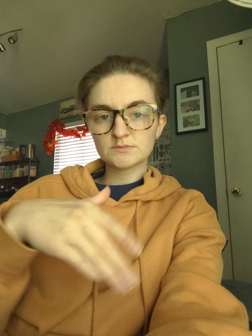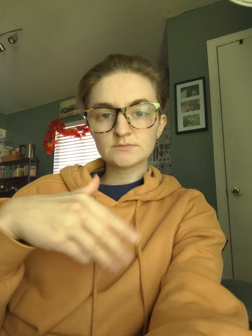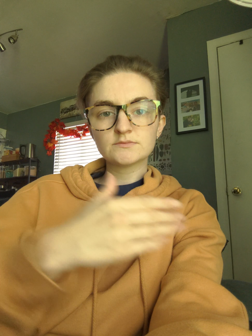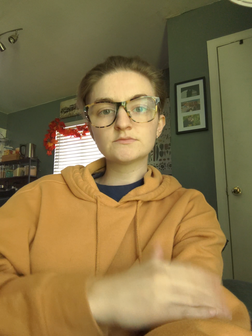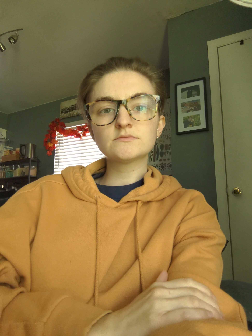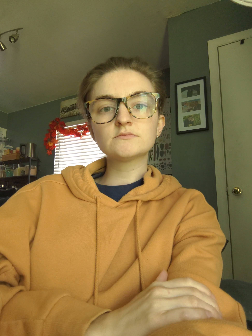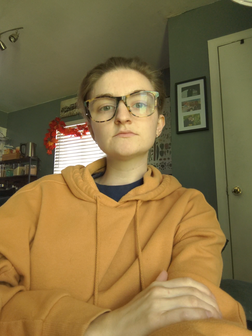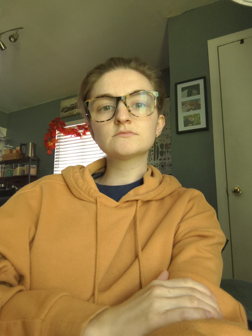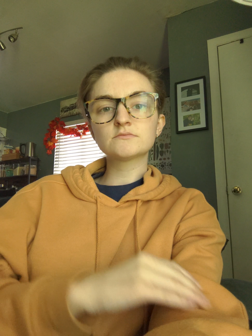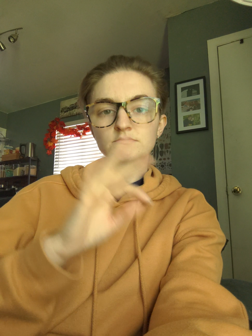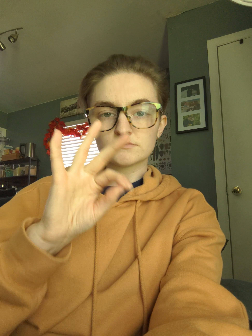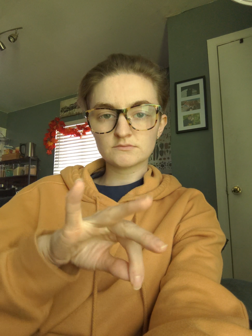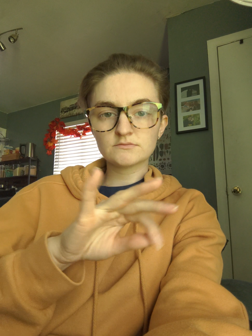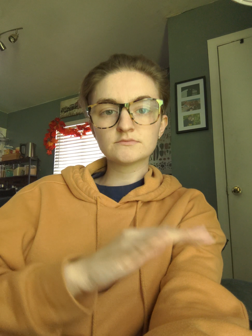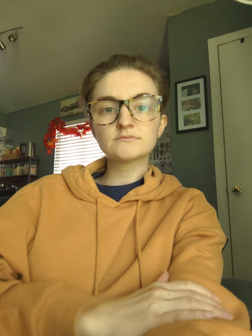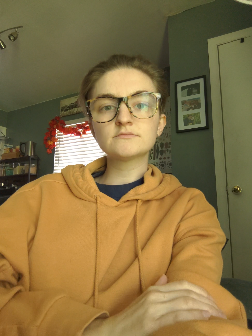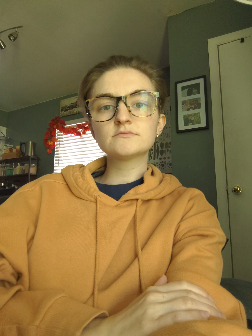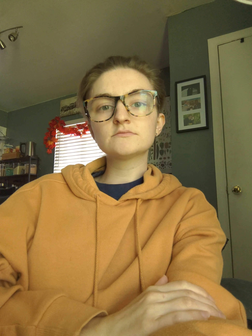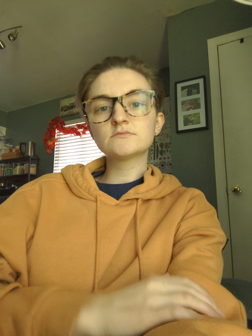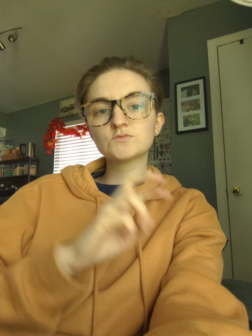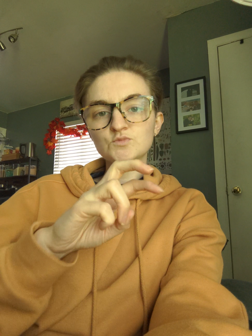fit